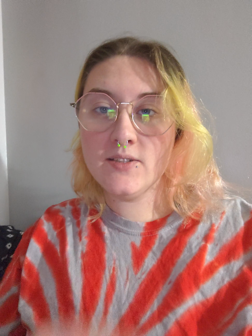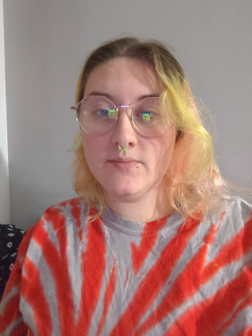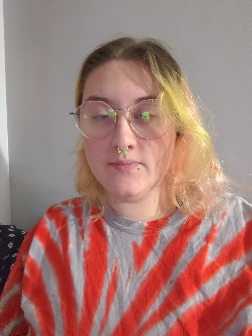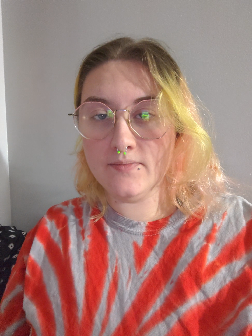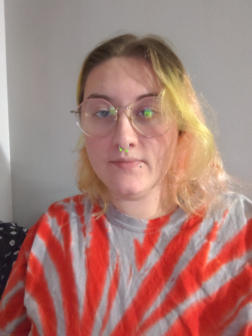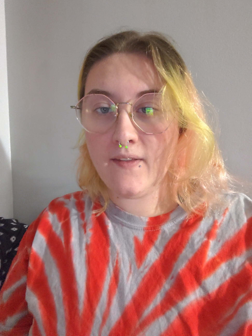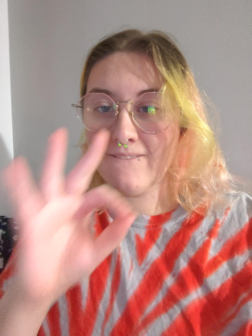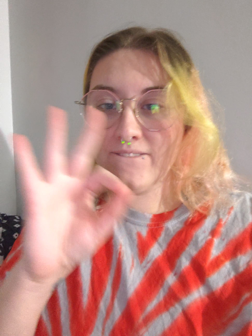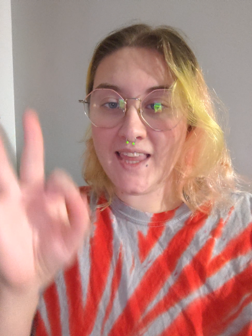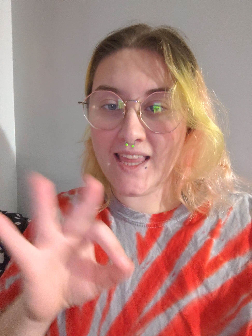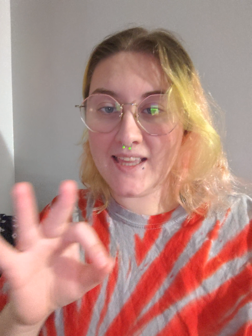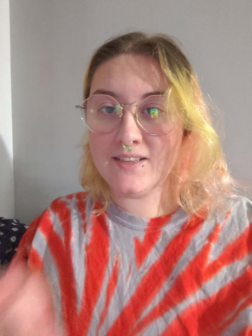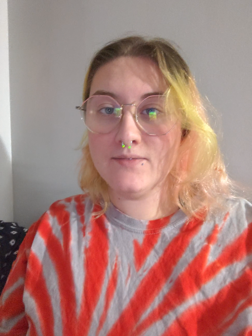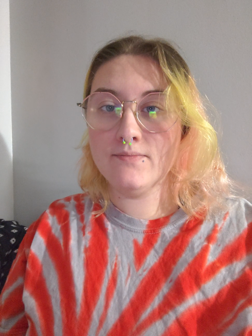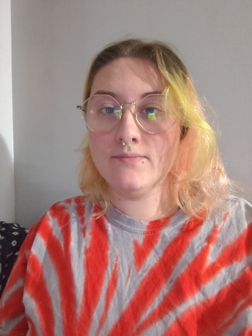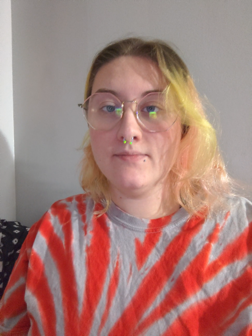feet